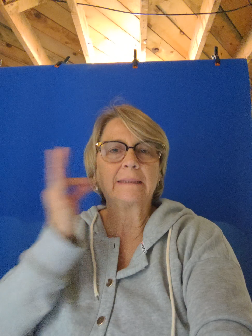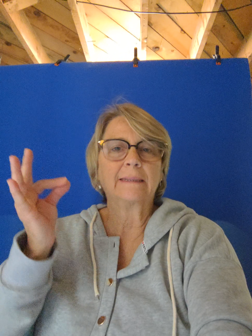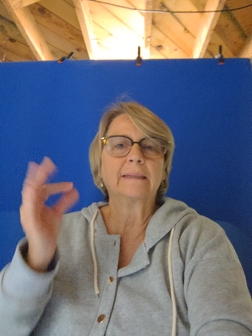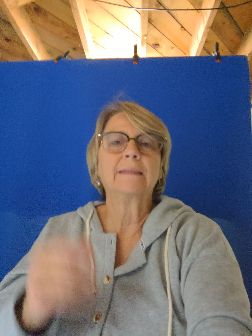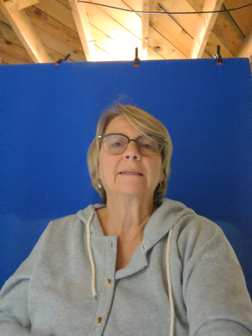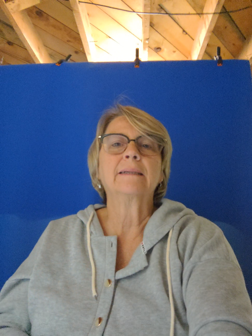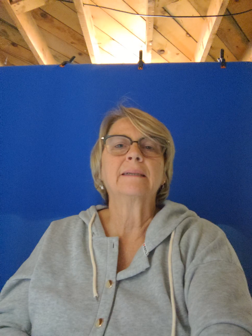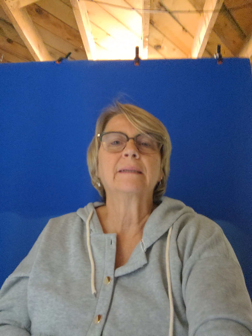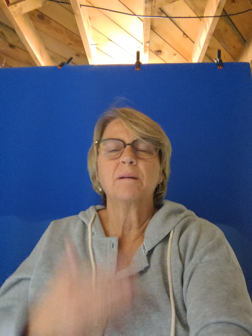cat